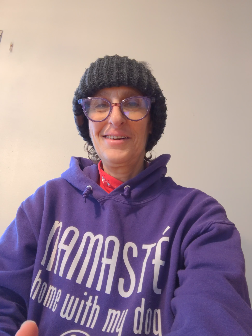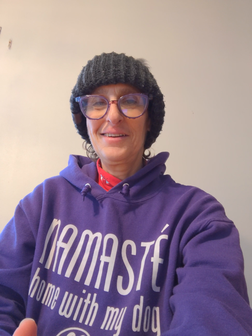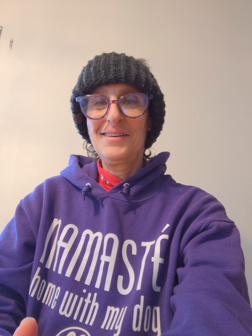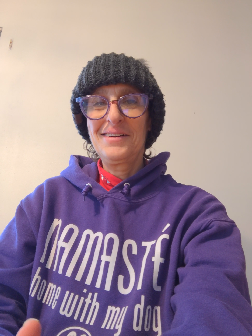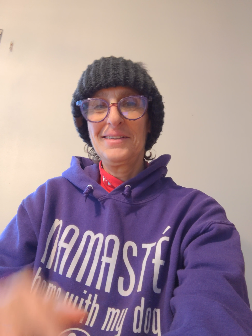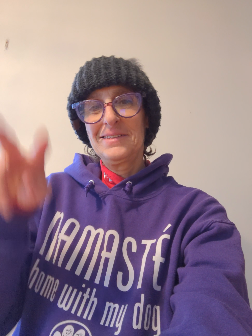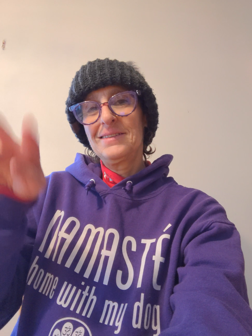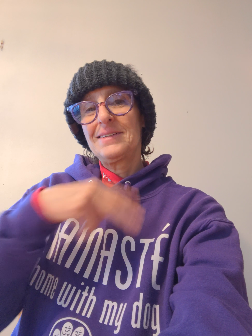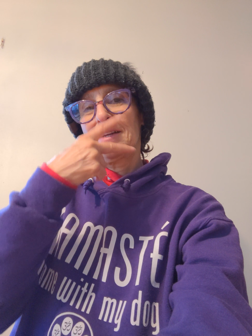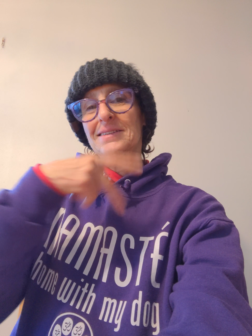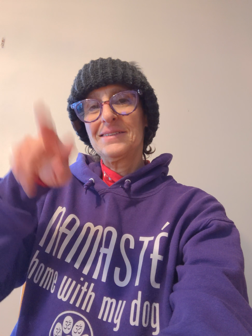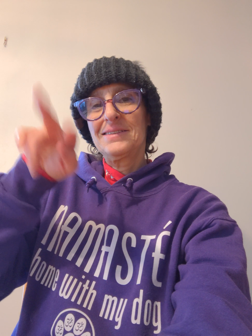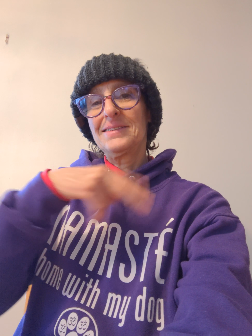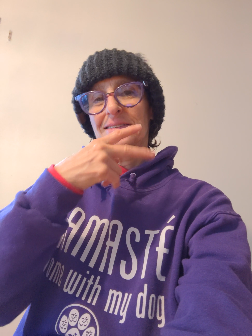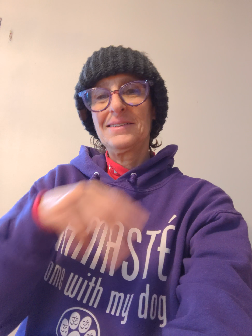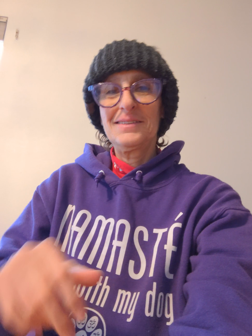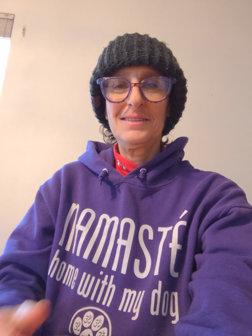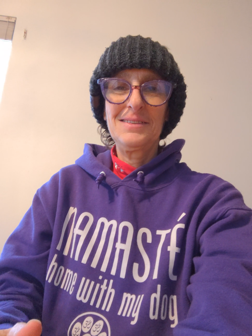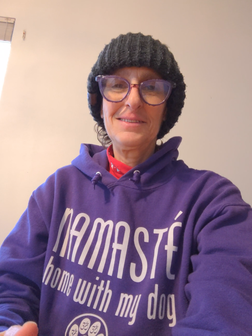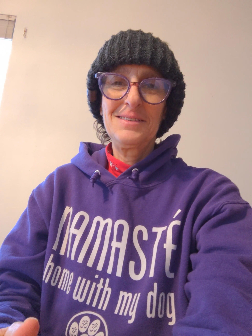dance